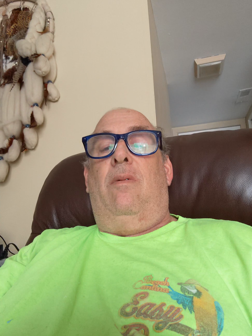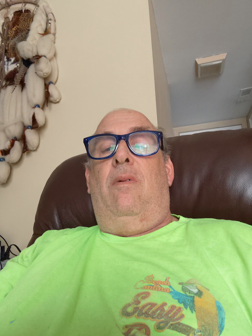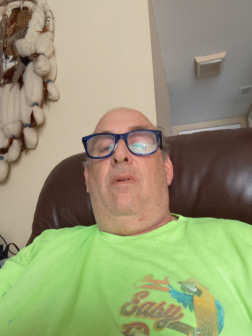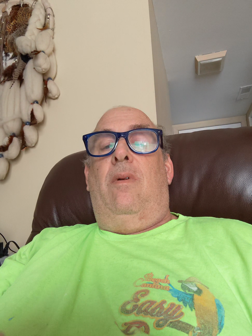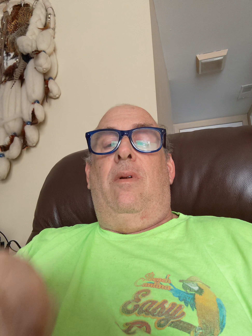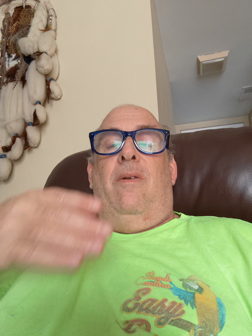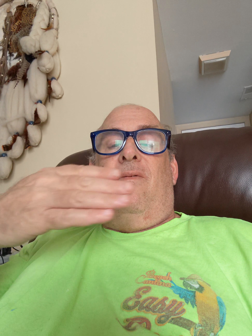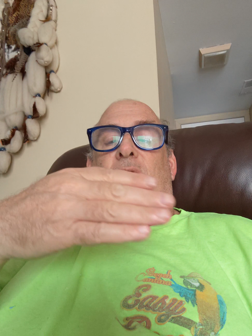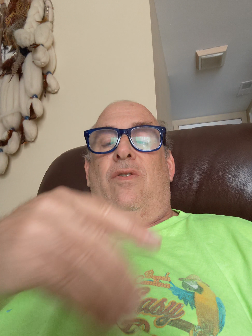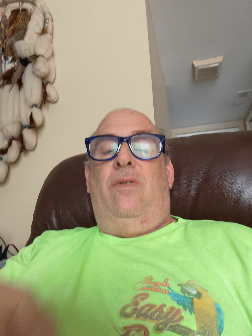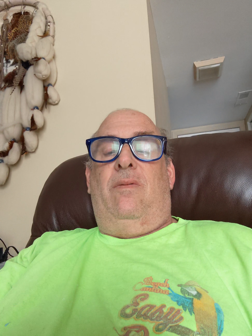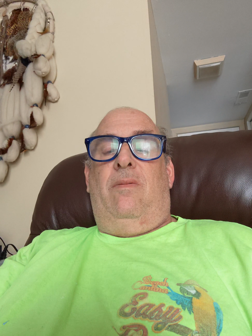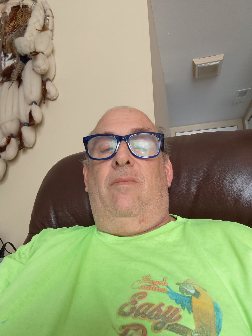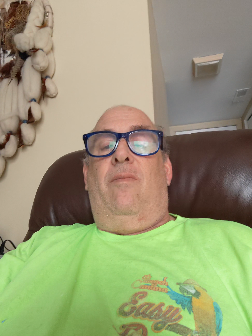fish